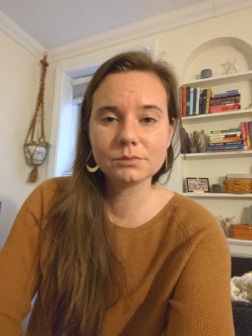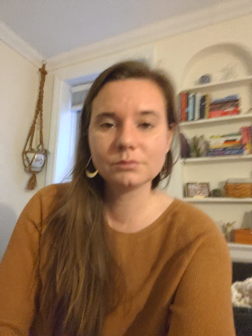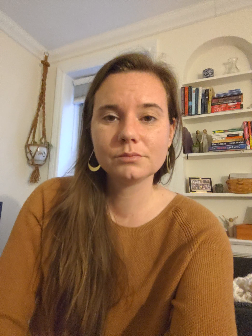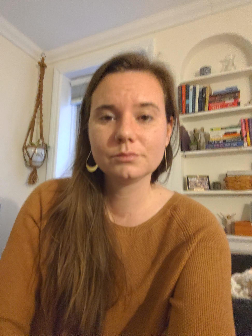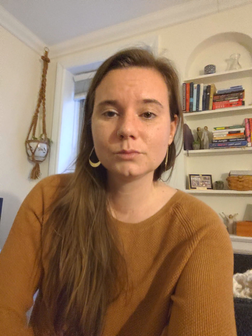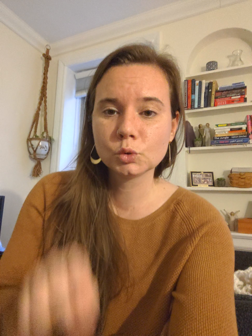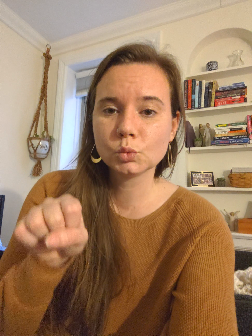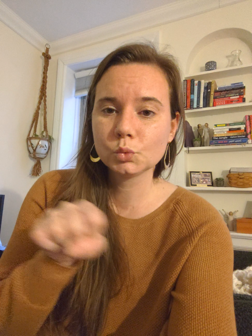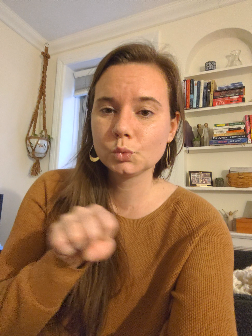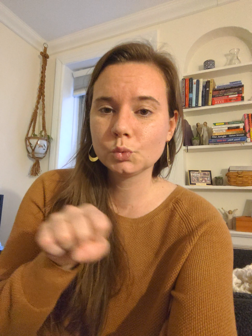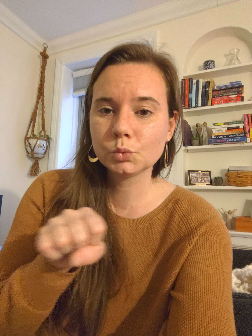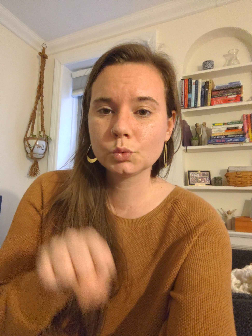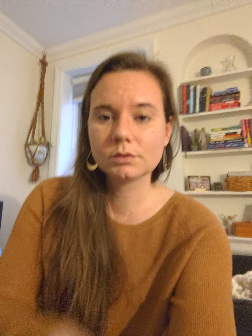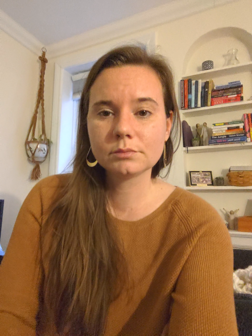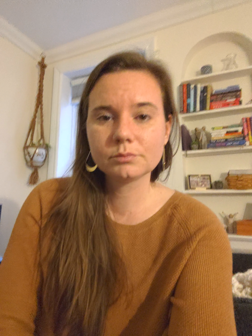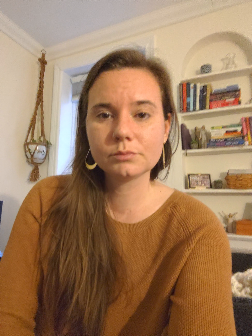shoe